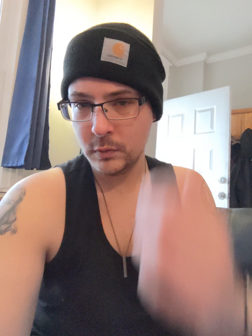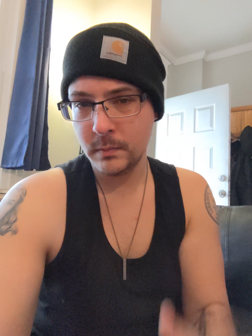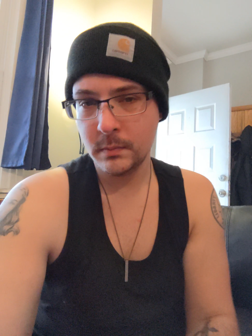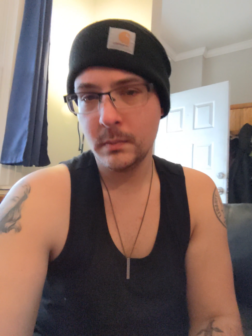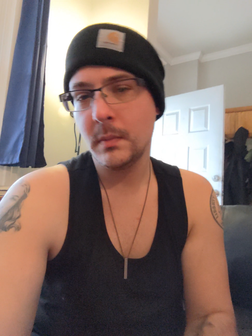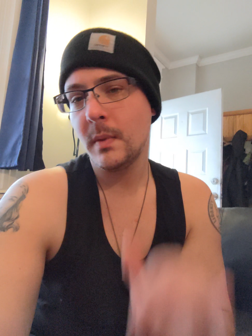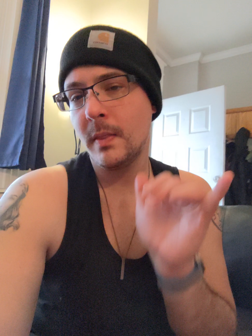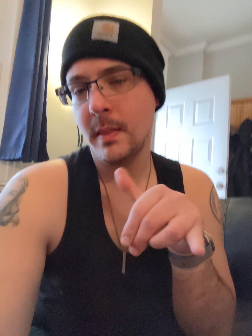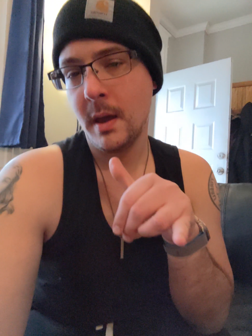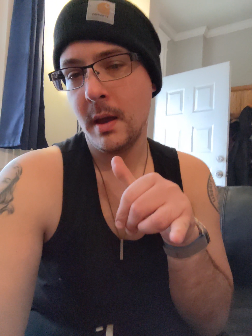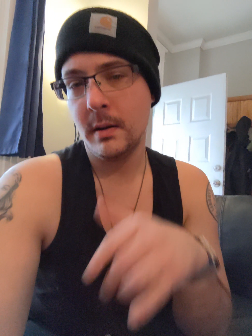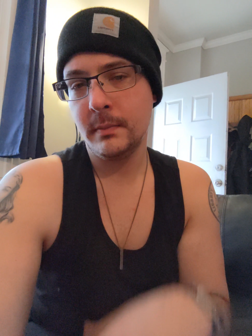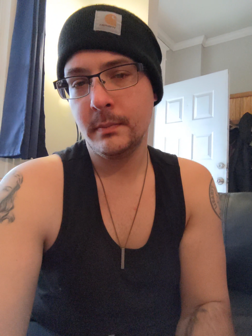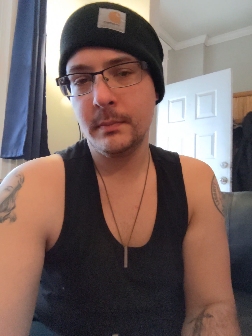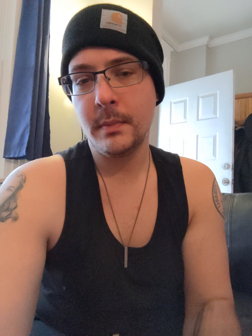that